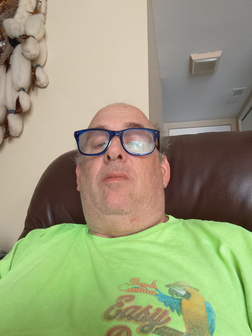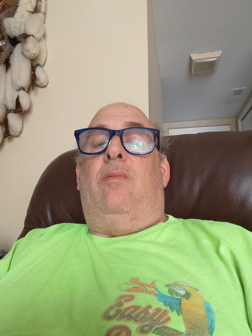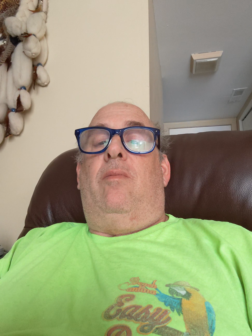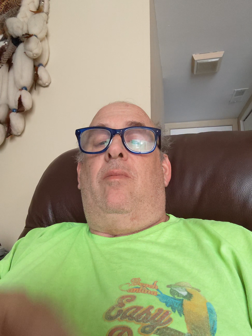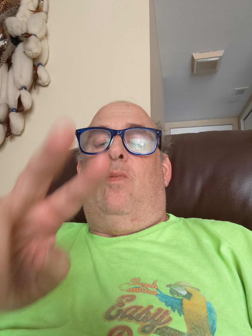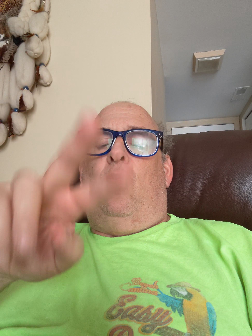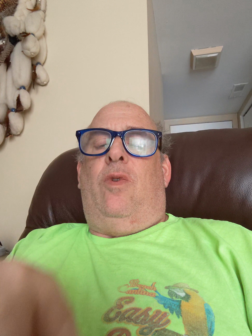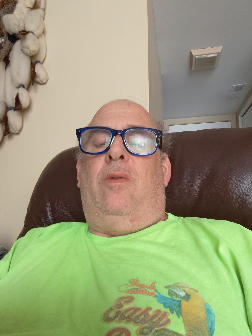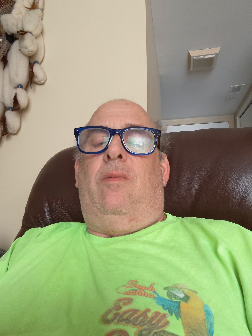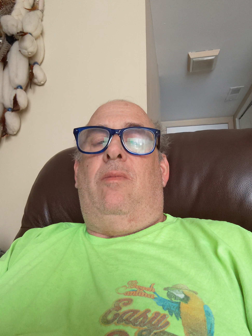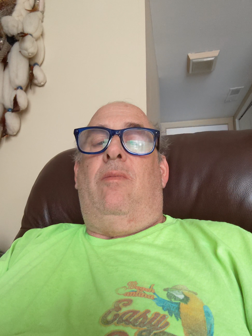read